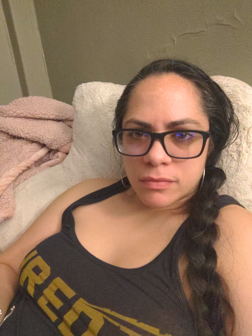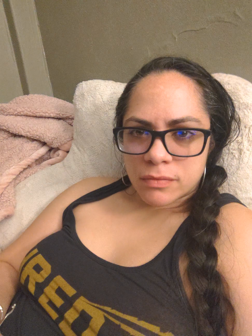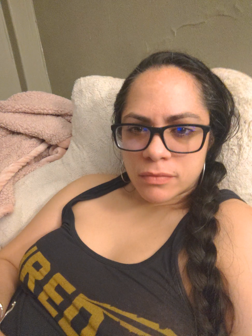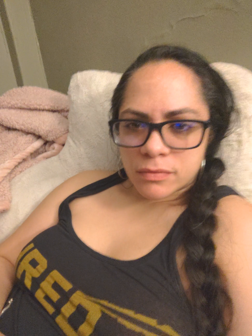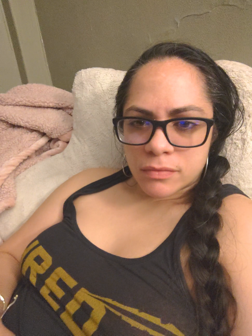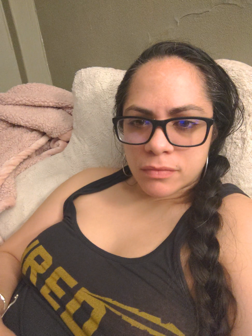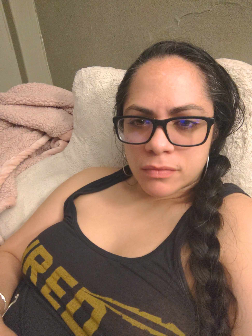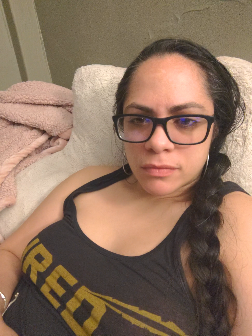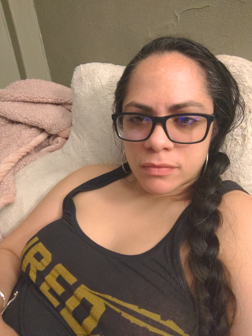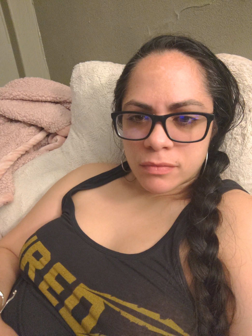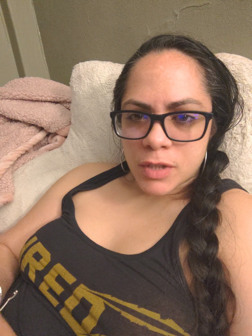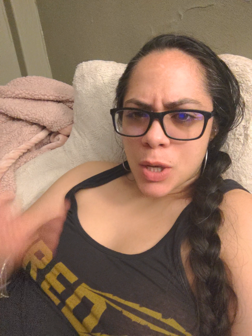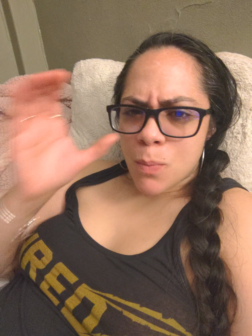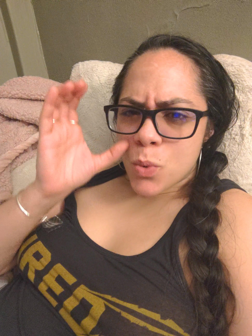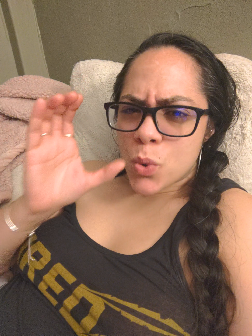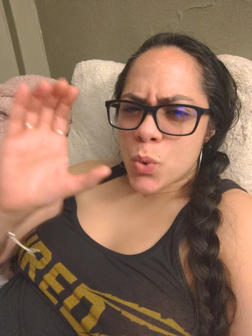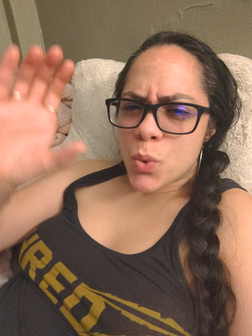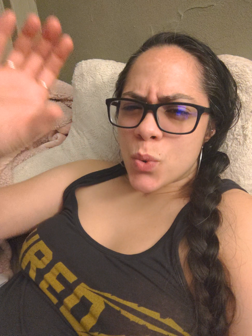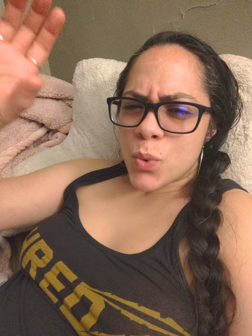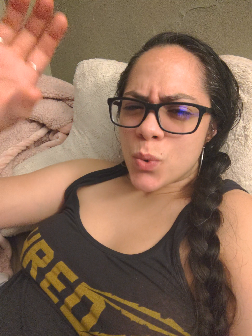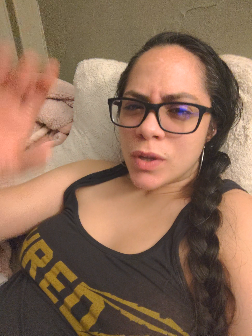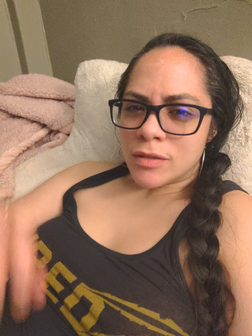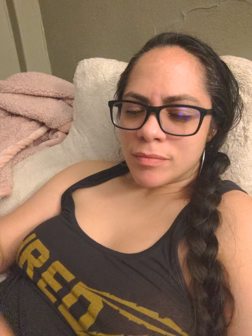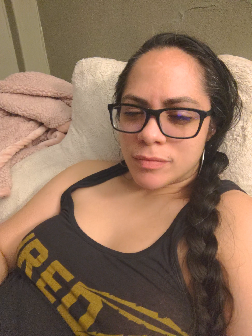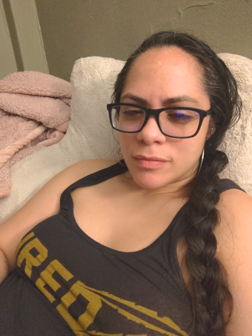moon